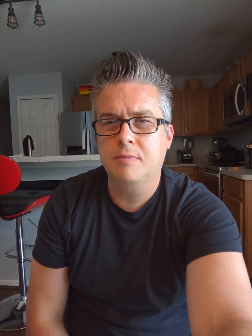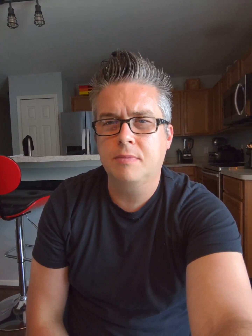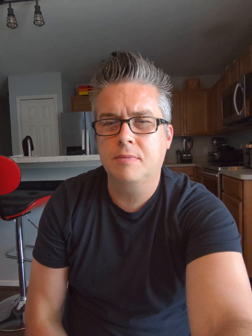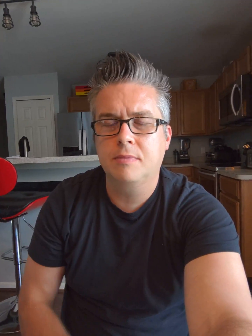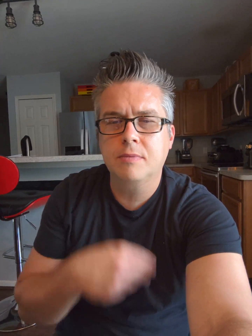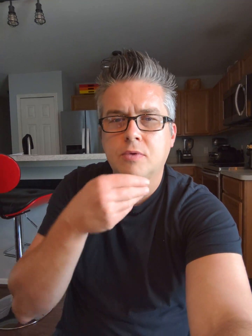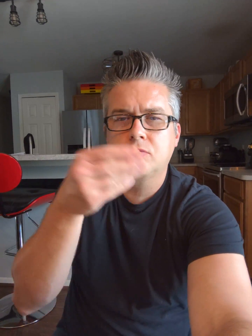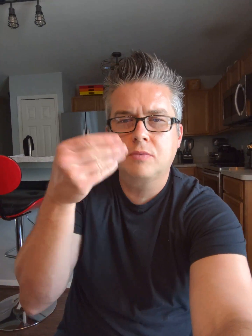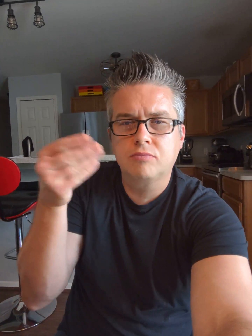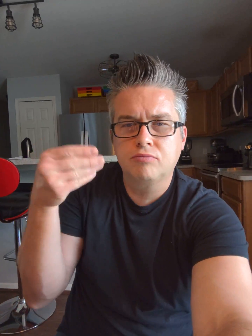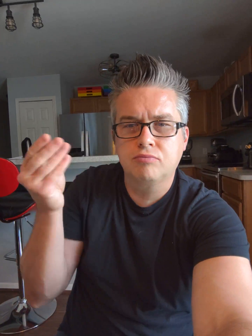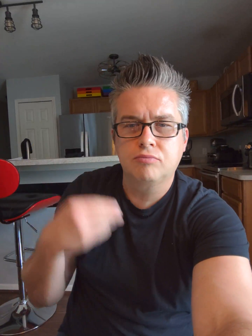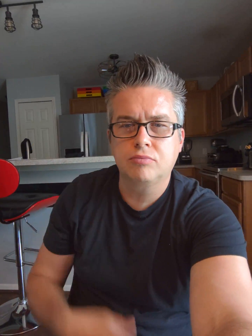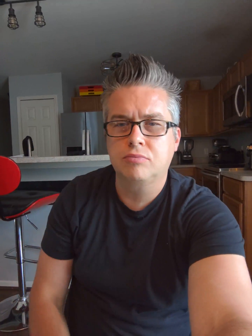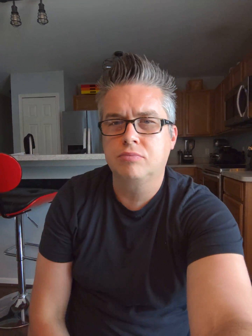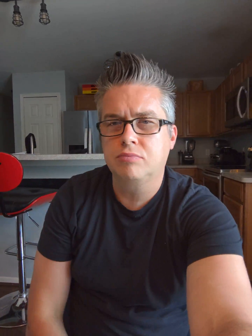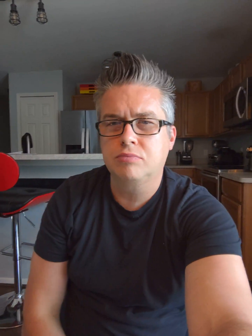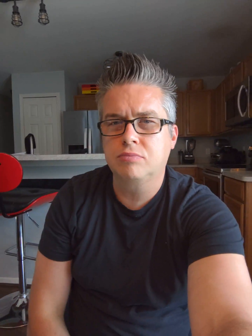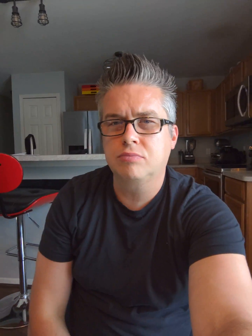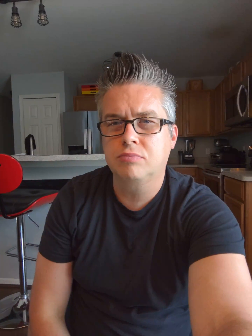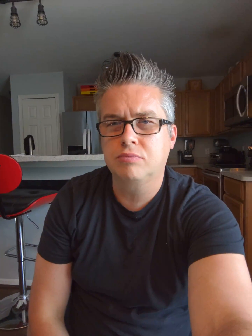shopping